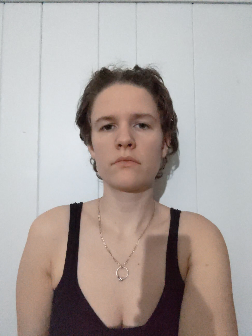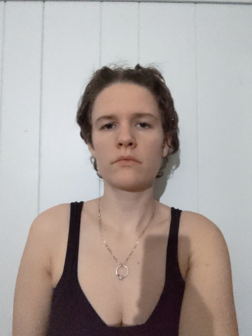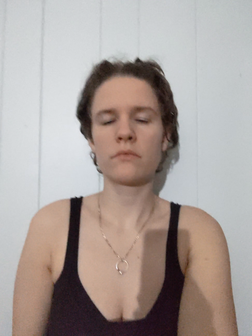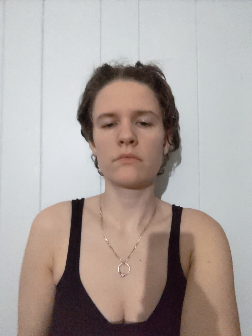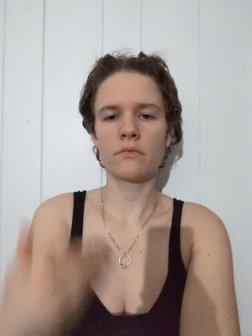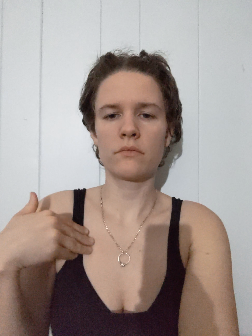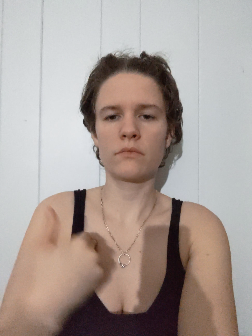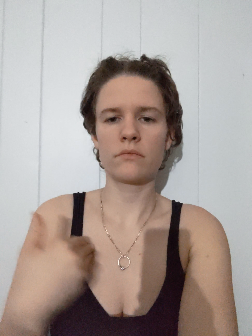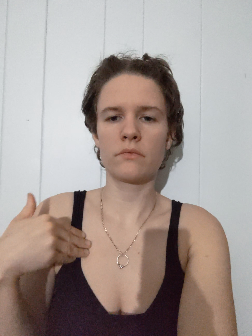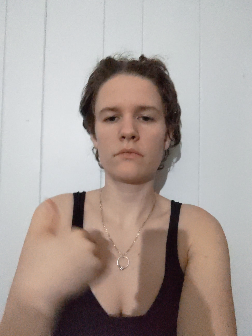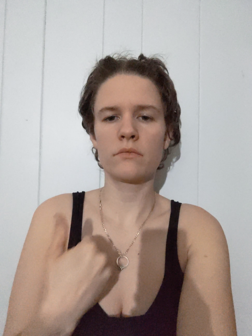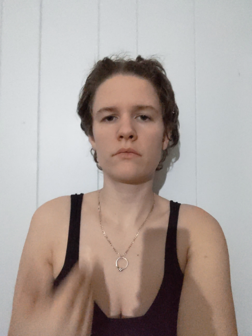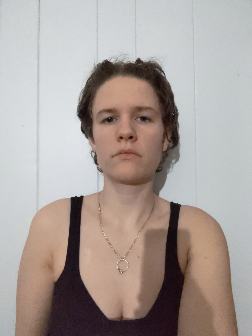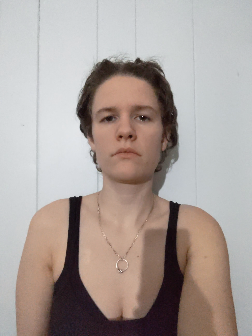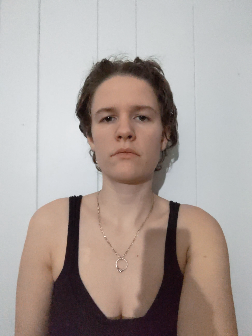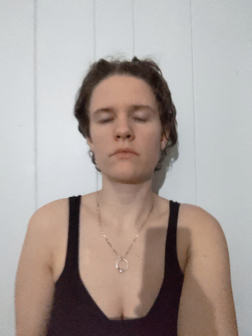animal